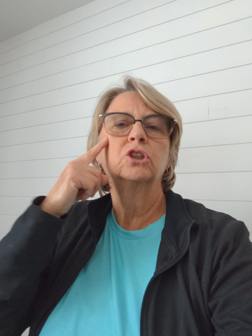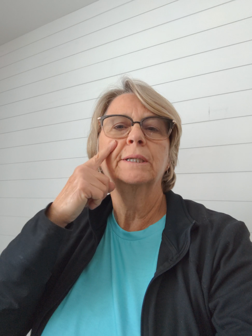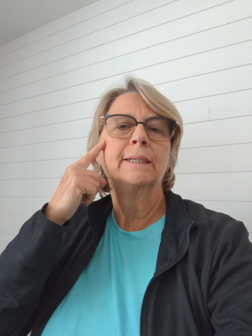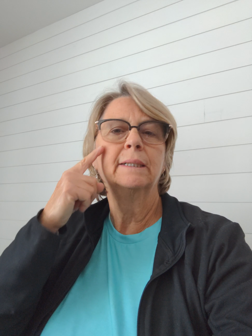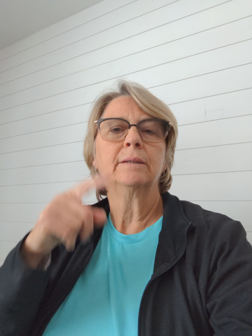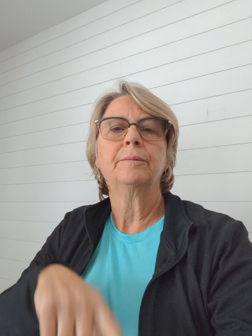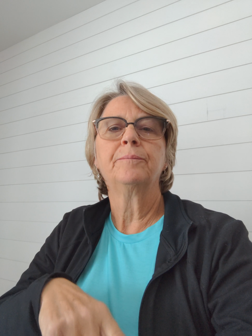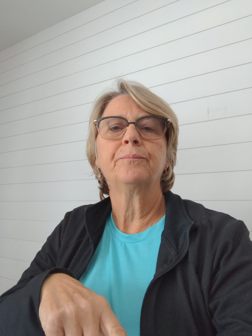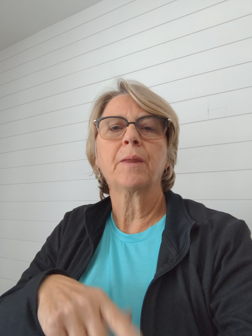cheek